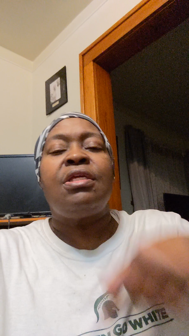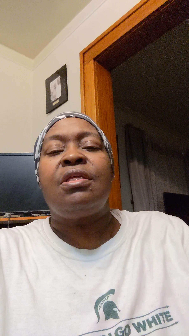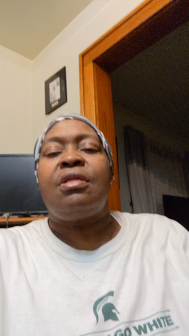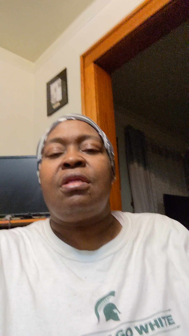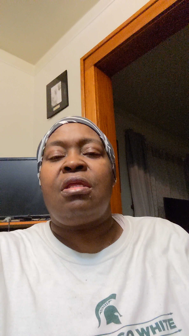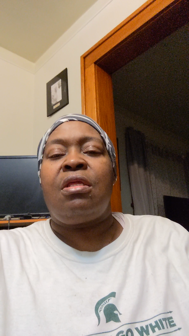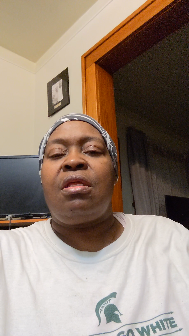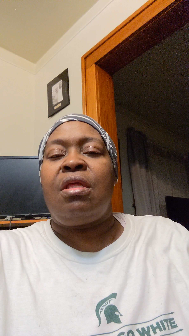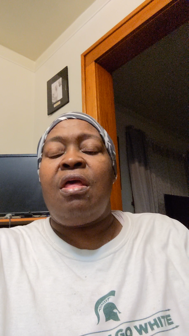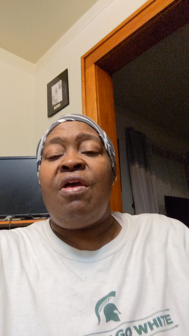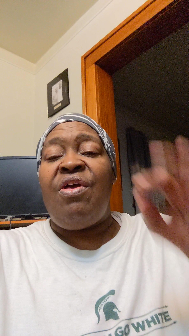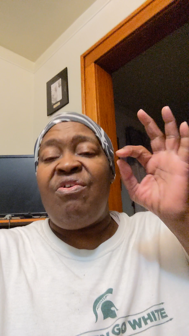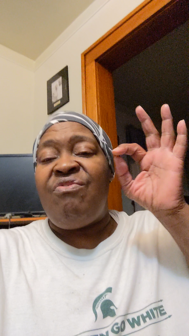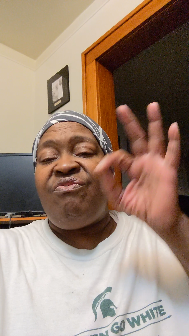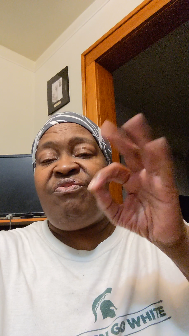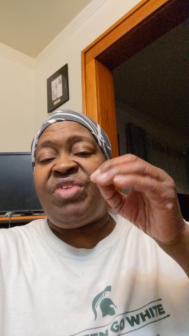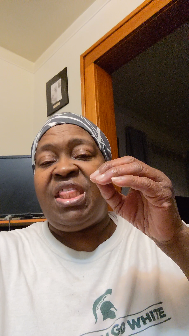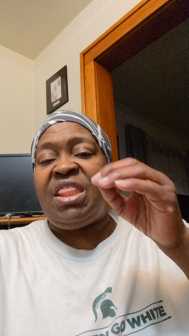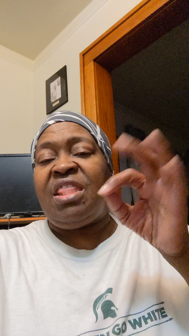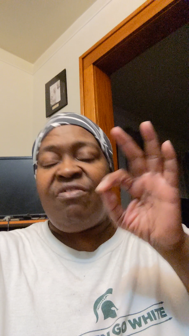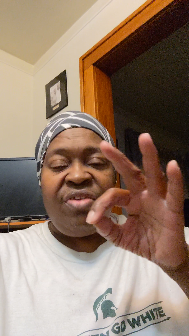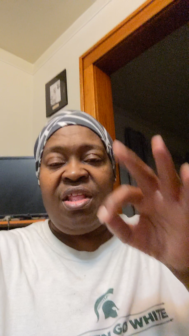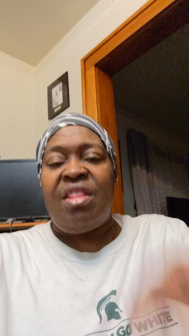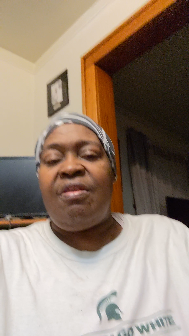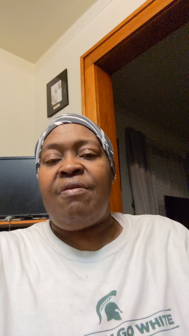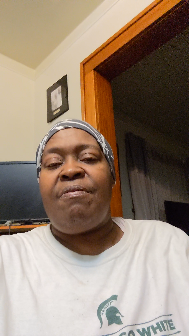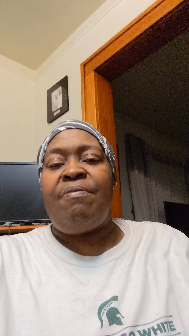fit